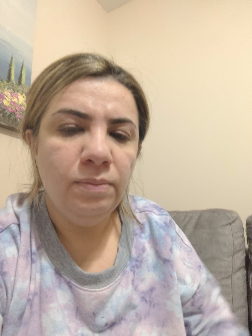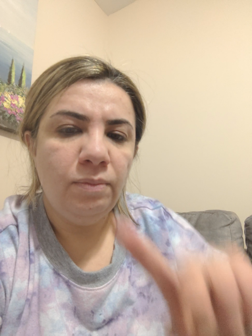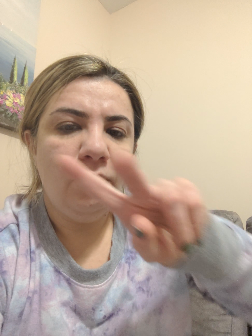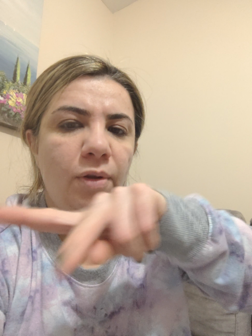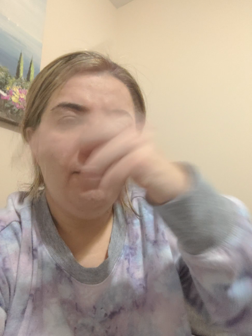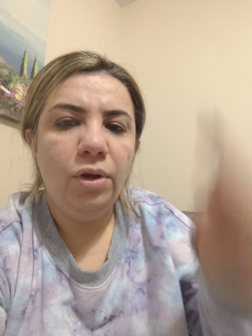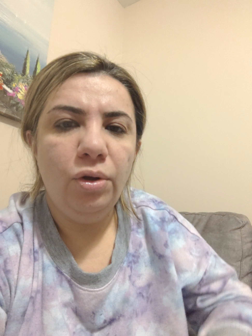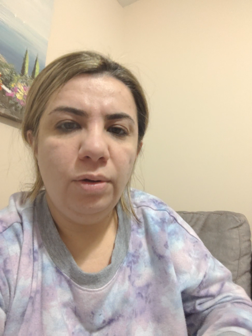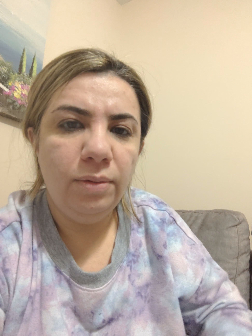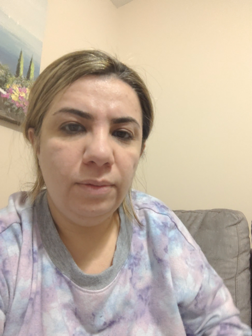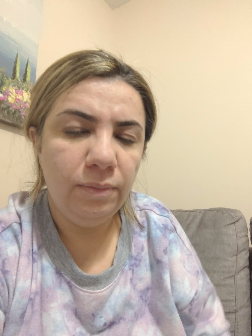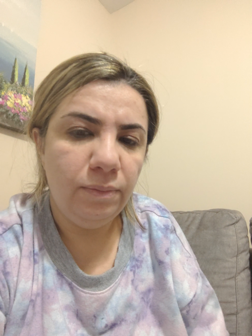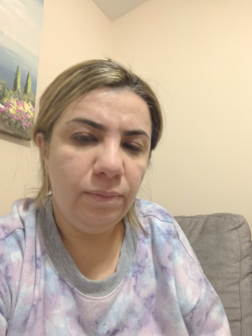fall